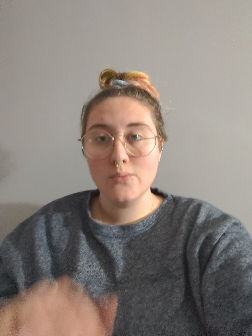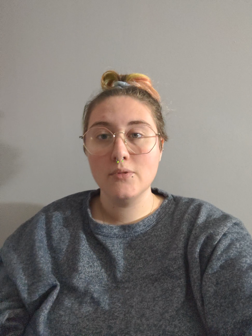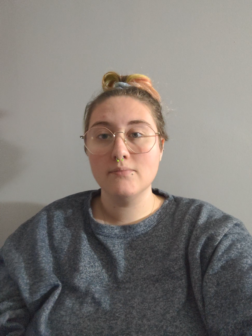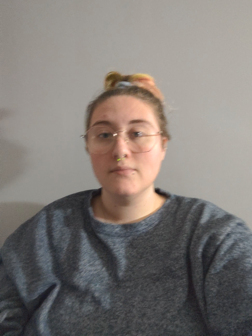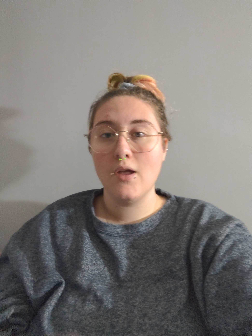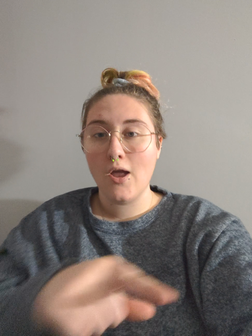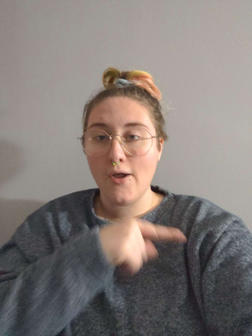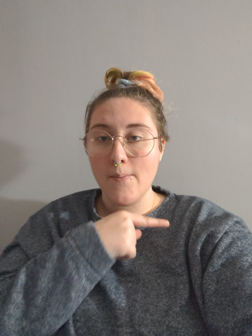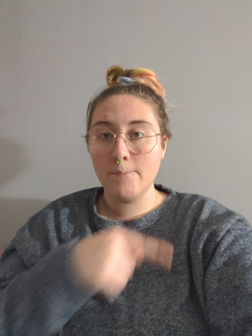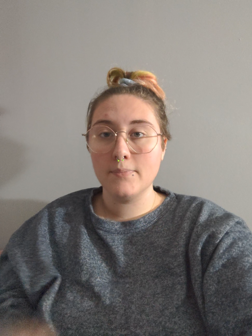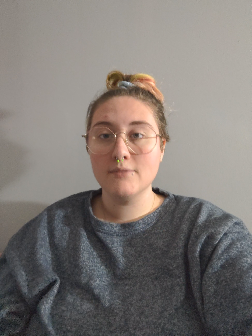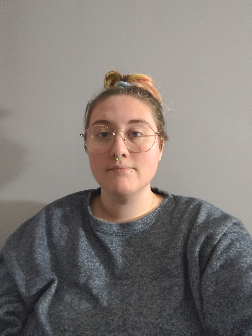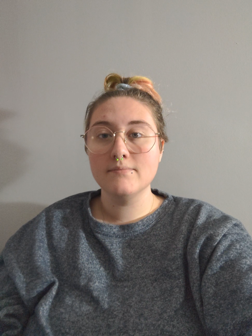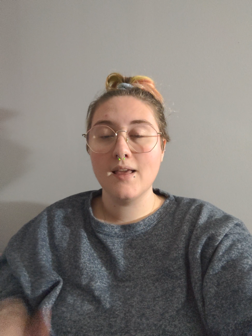arm